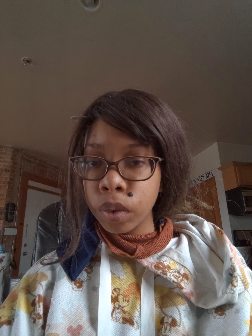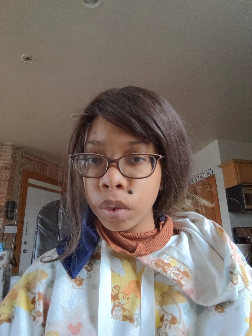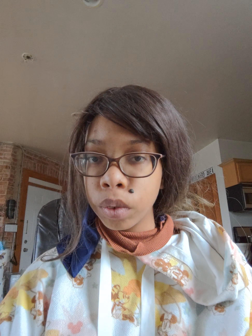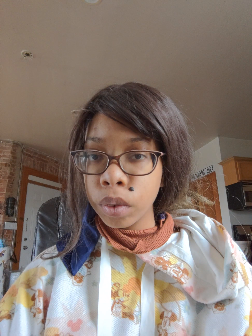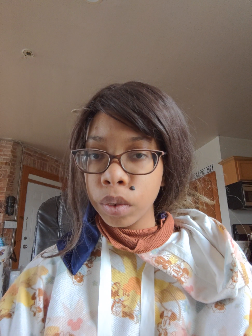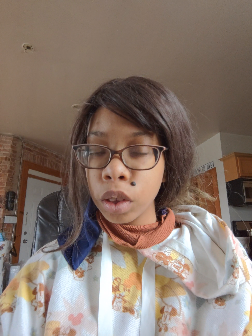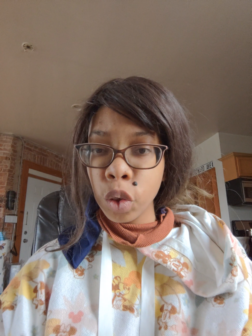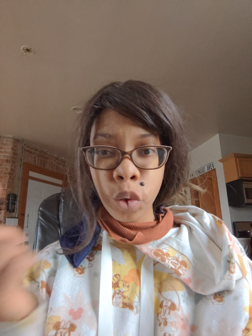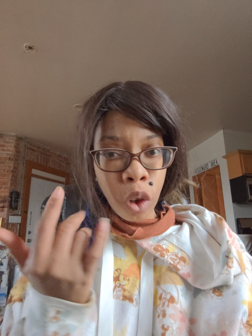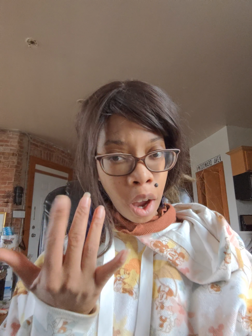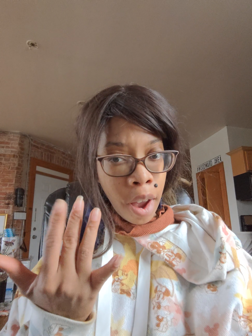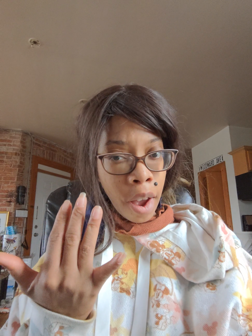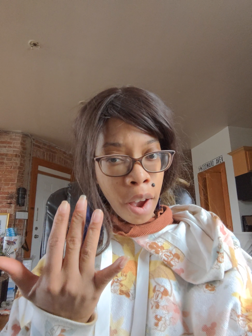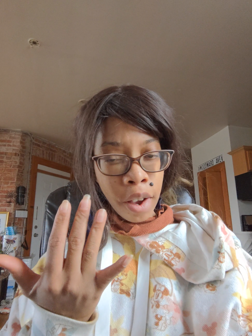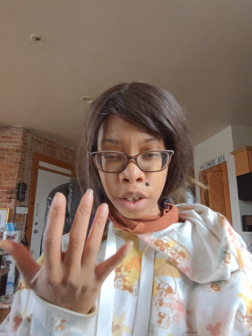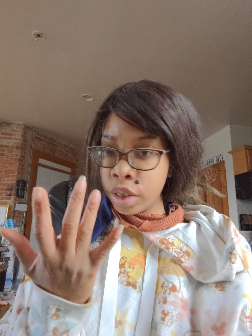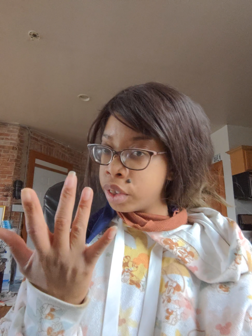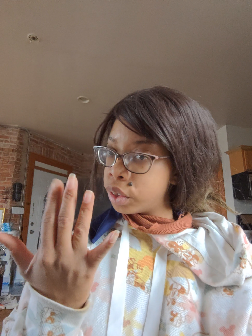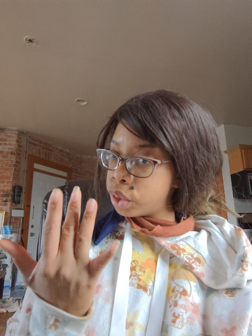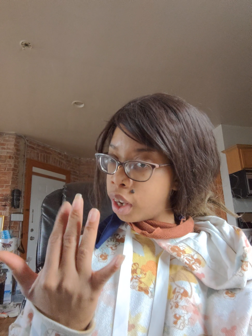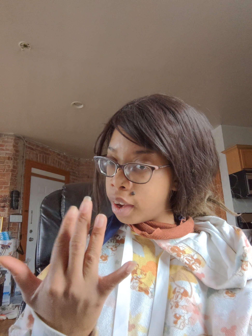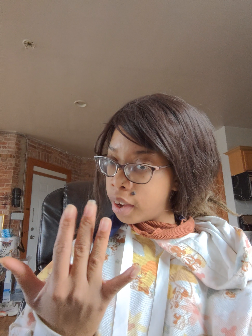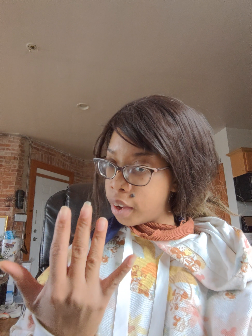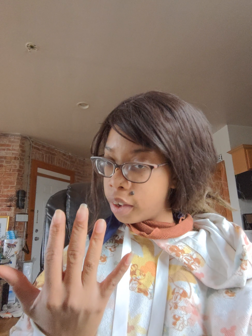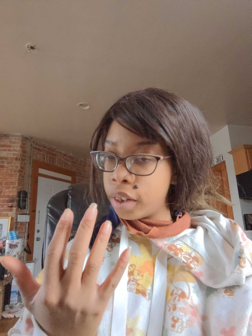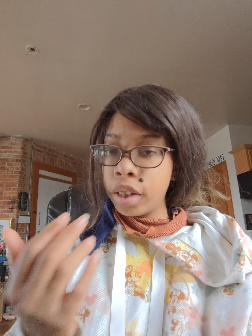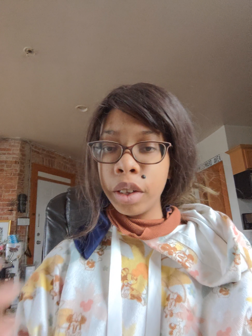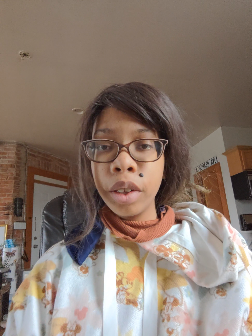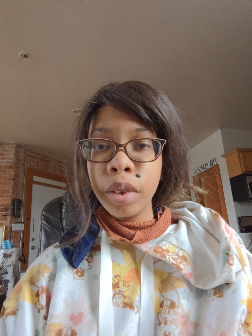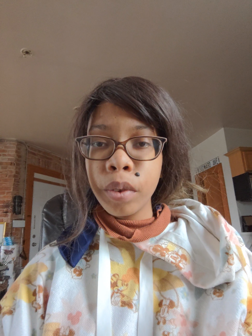wait